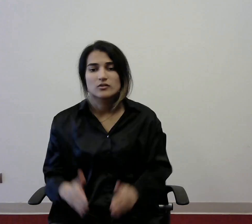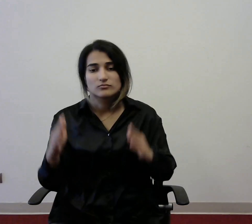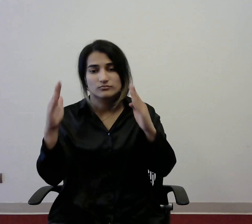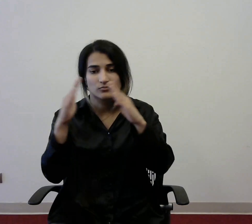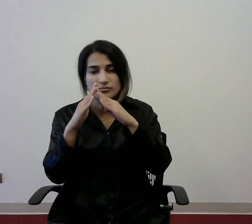ev